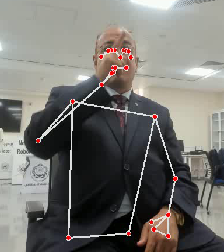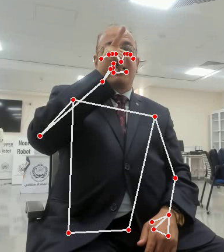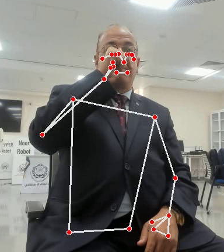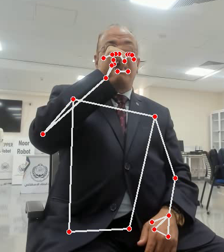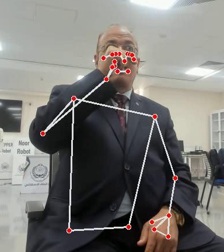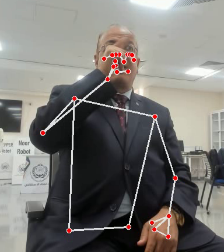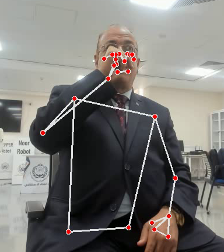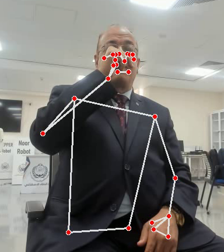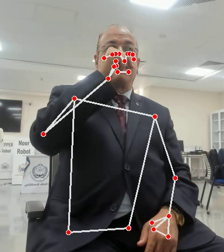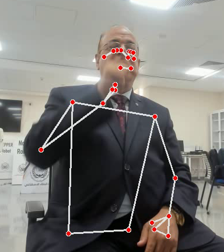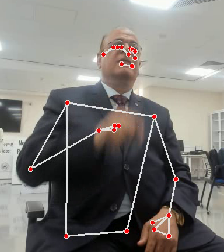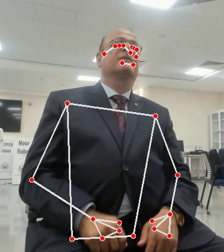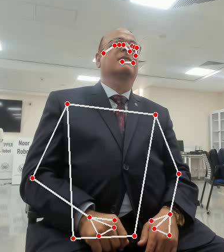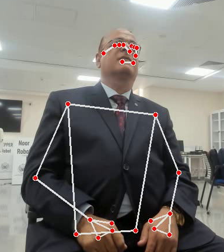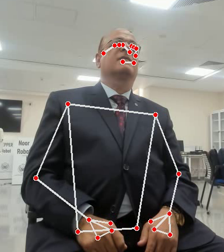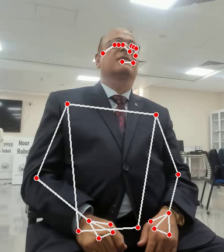makar